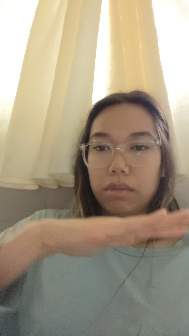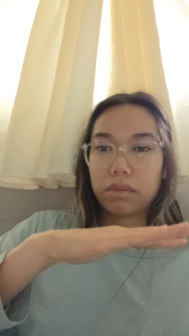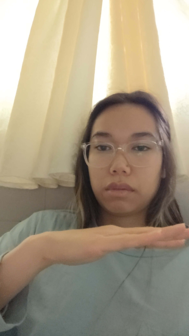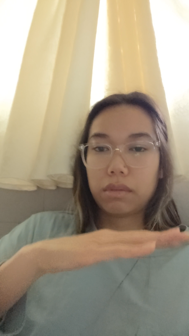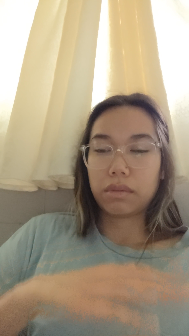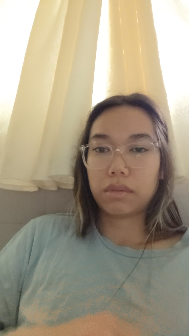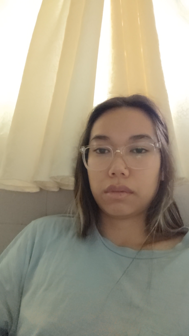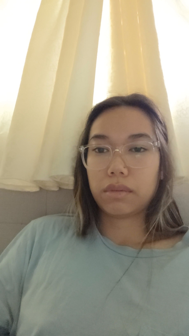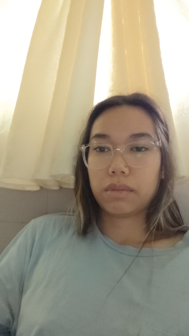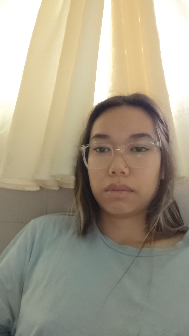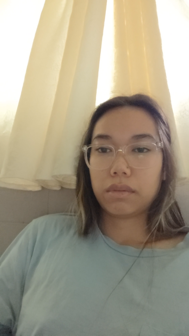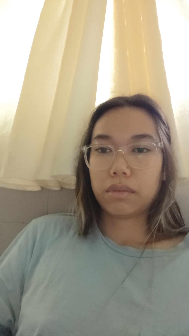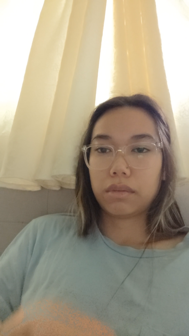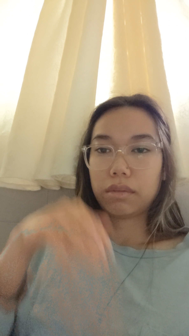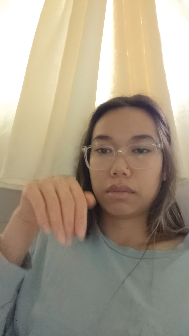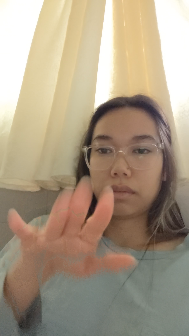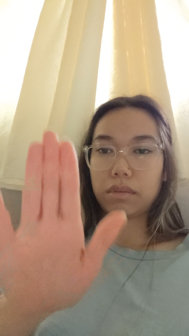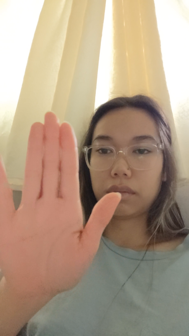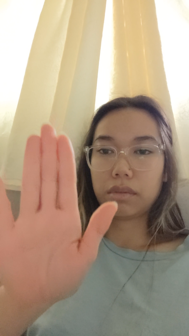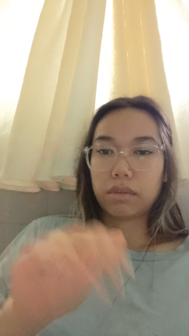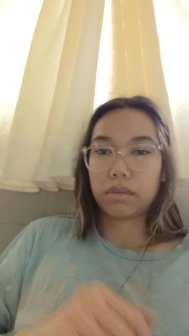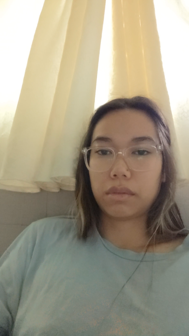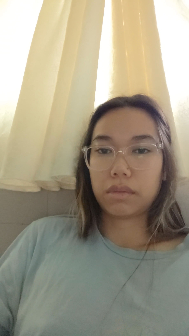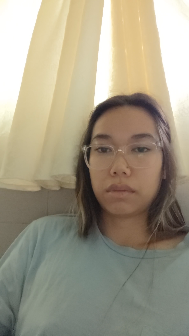enter